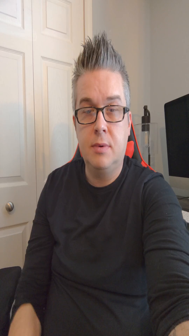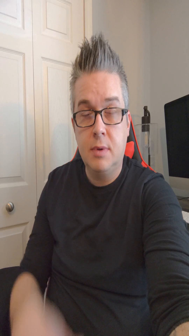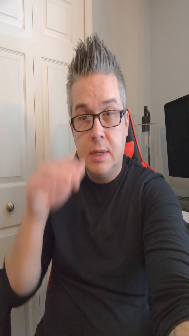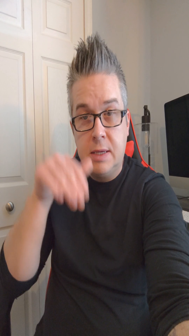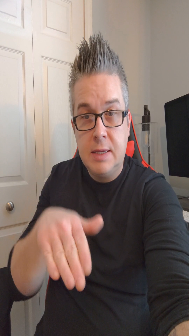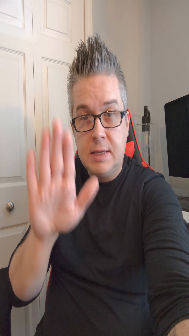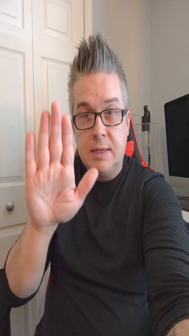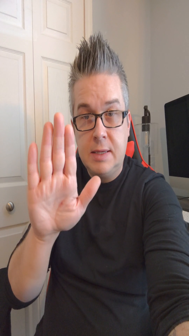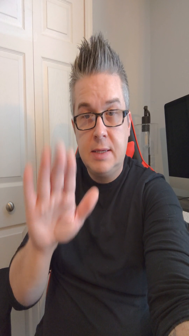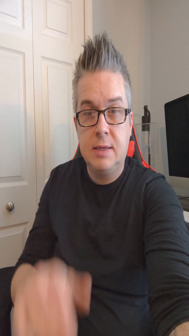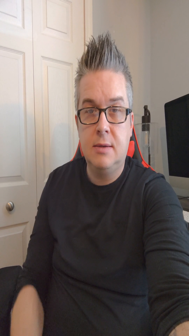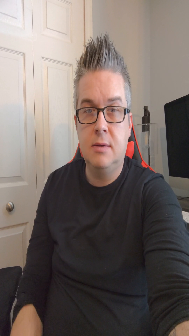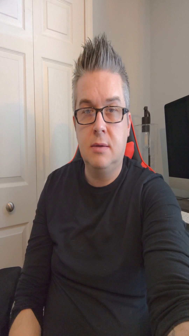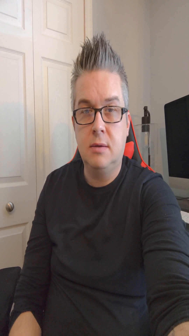into